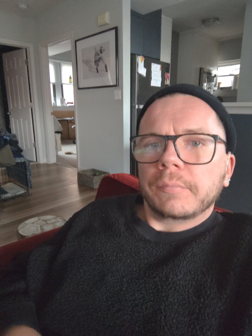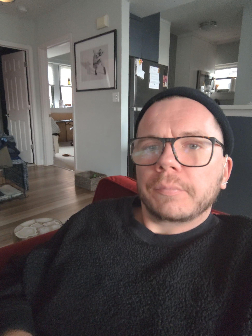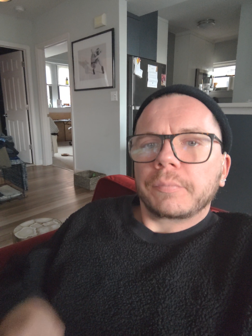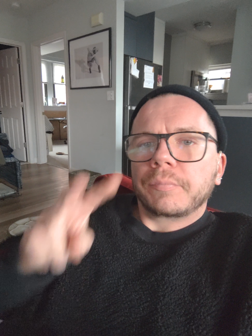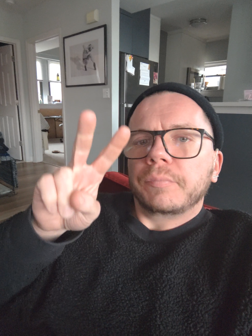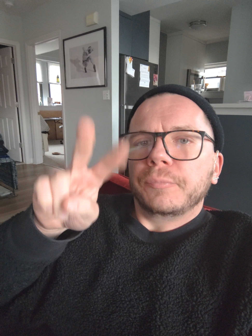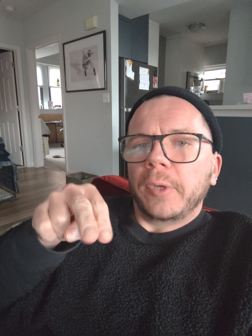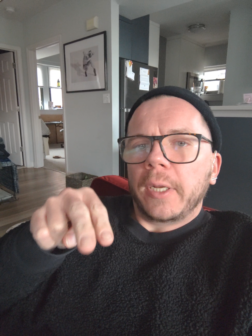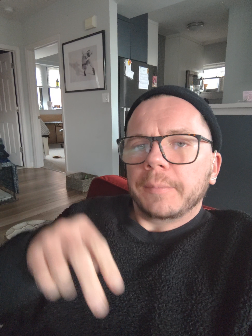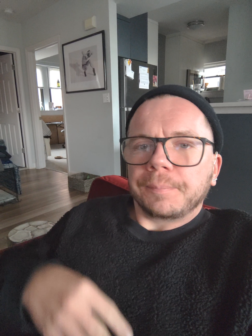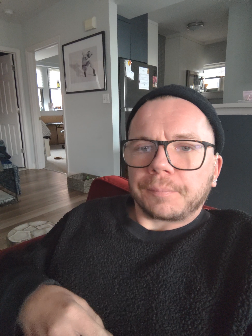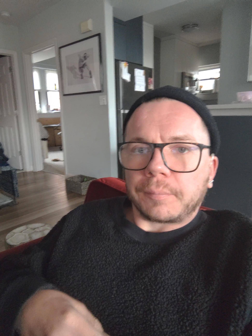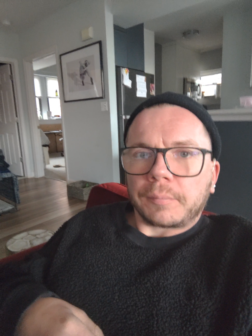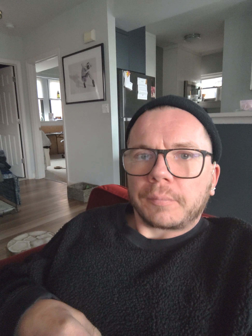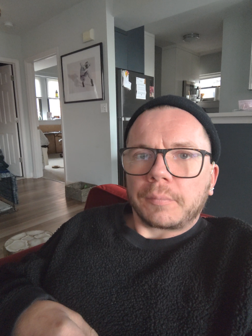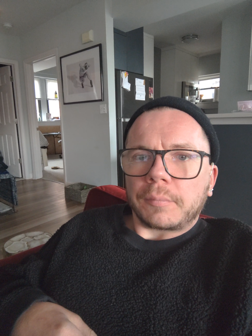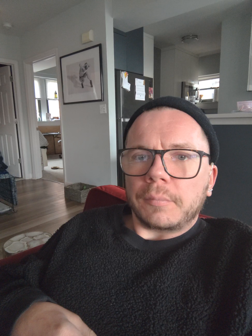read